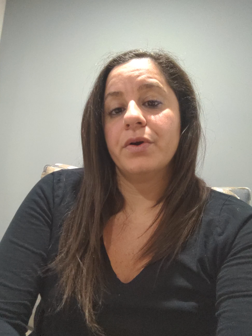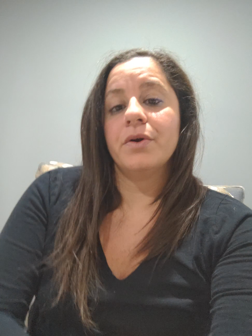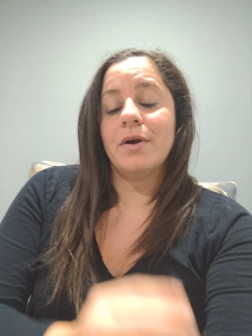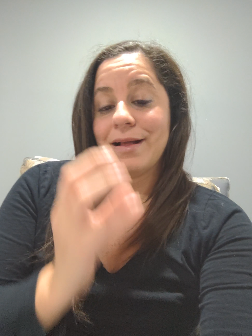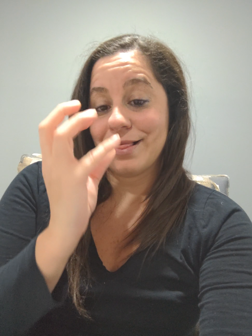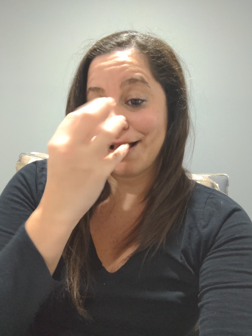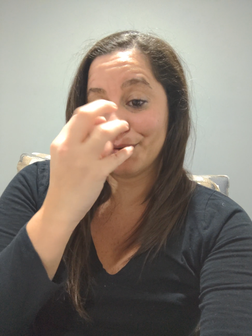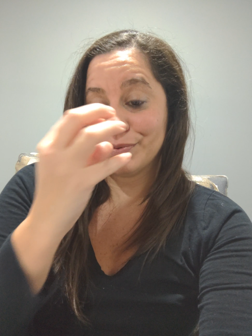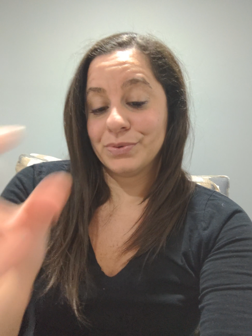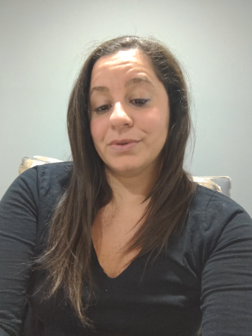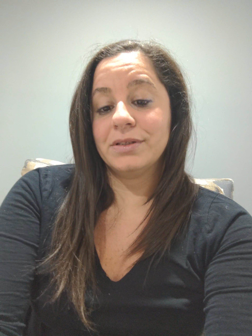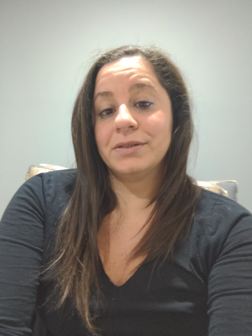clown